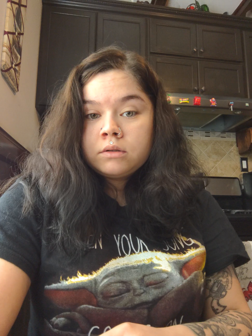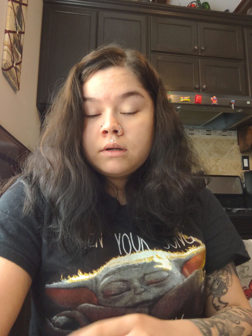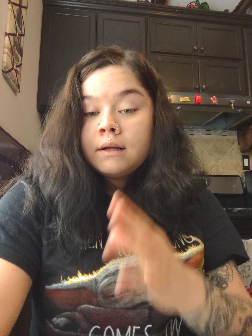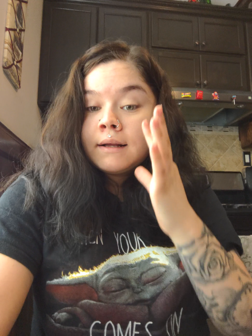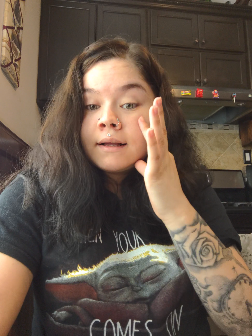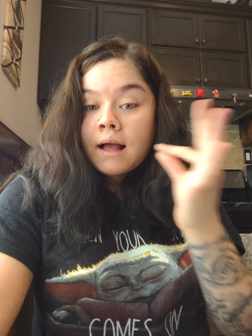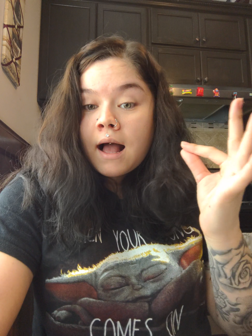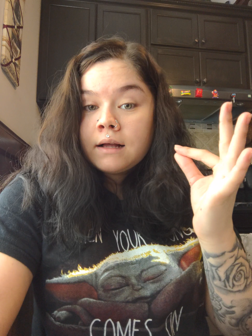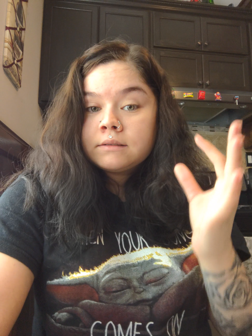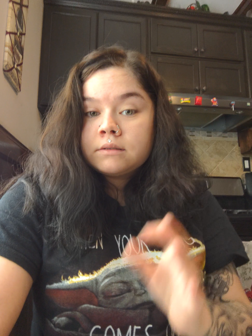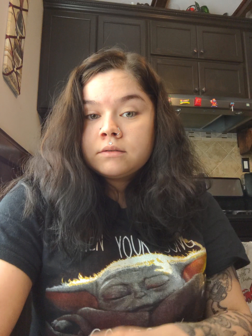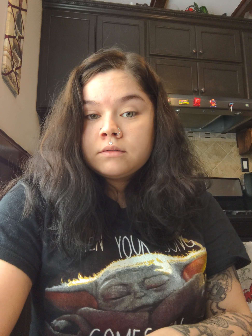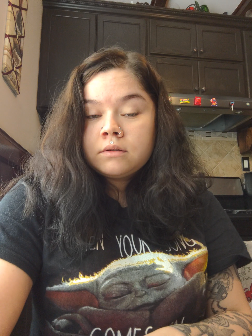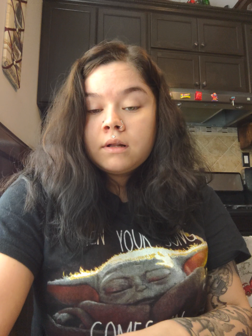cat